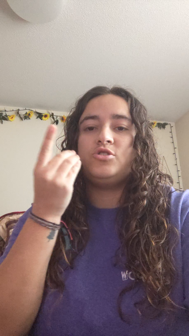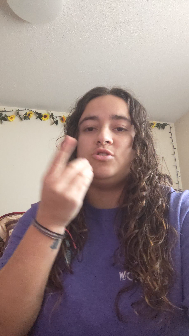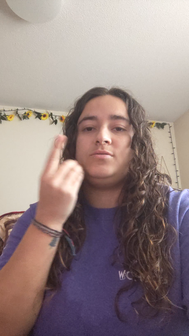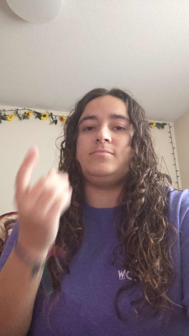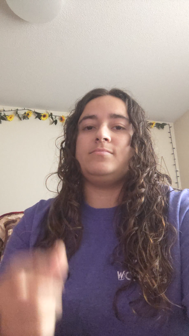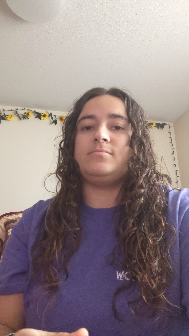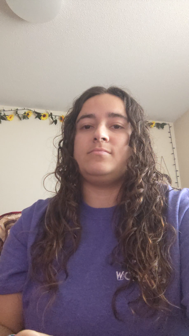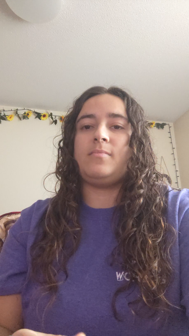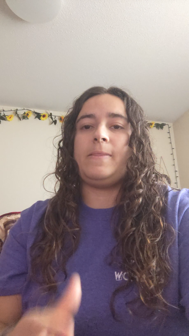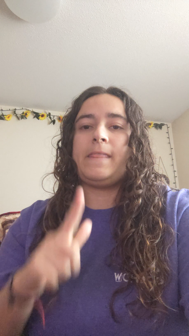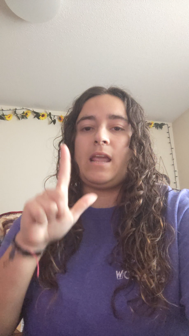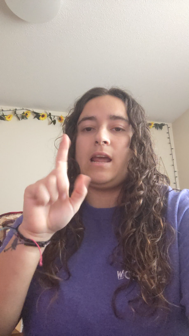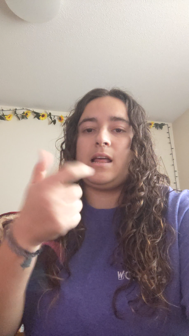leg